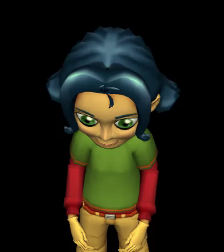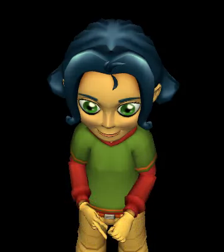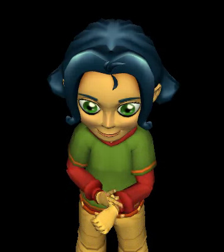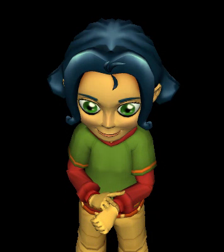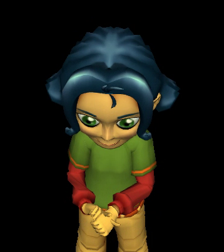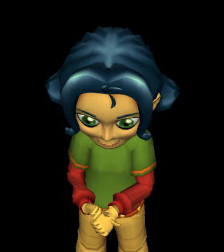خطر